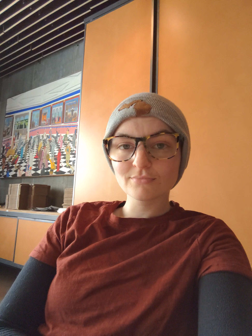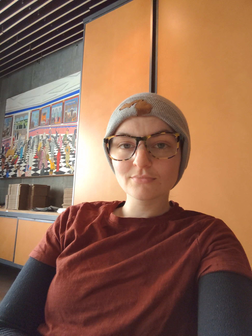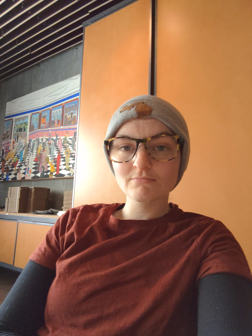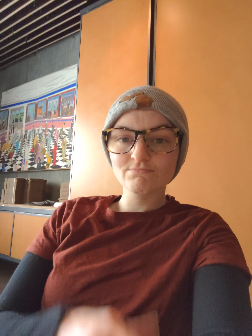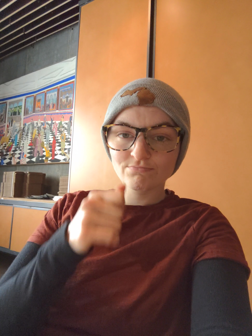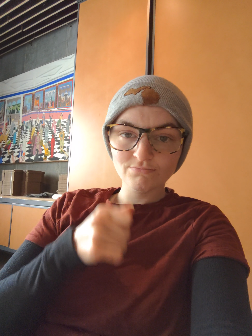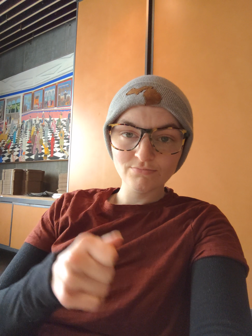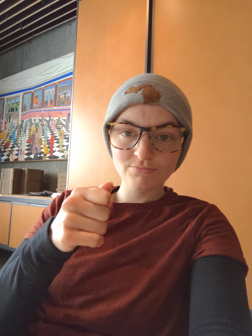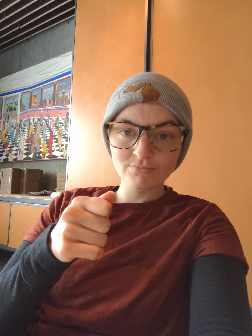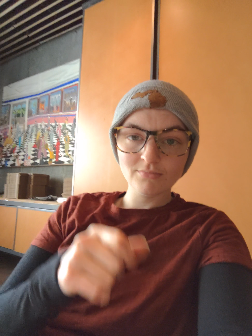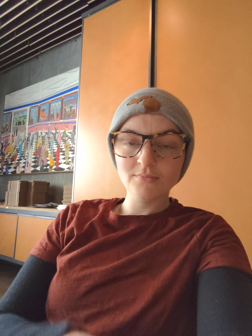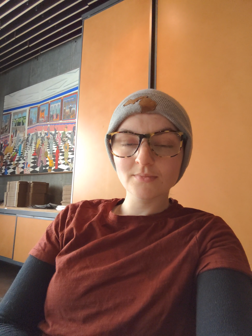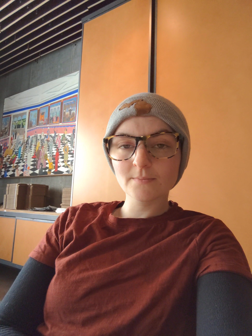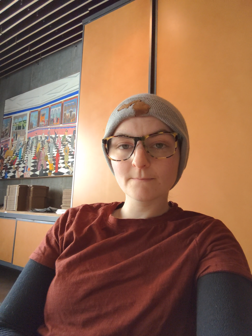hide